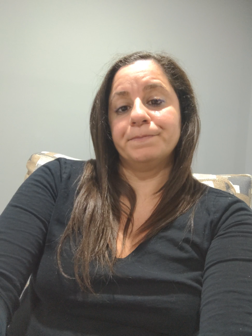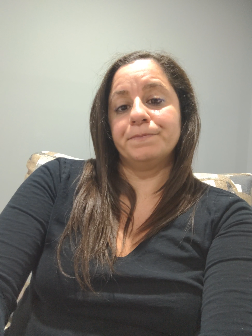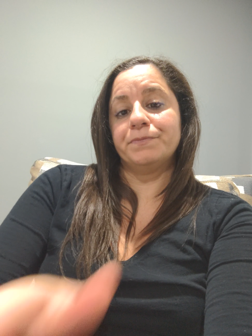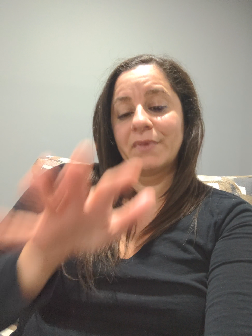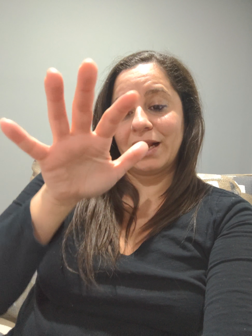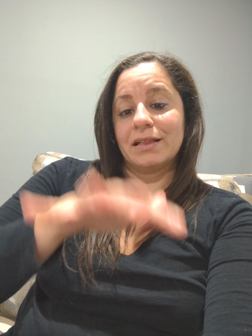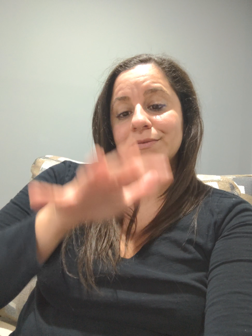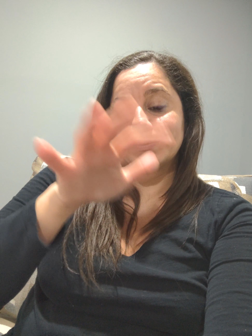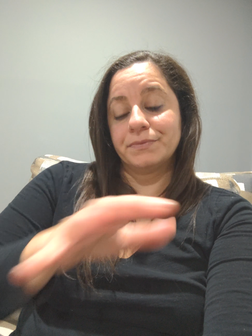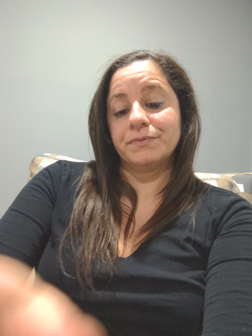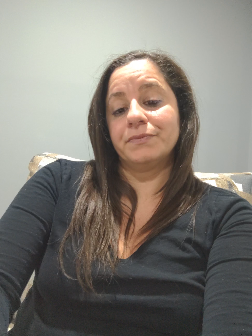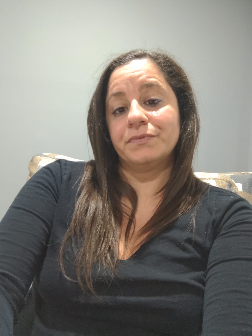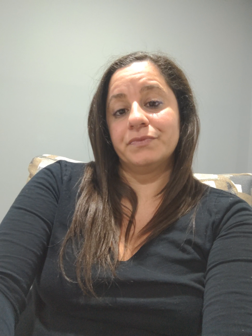alligator